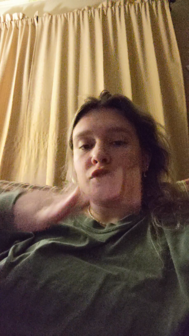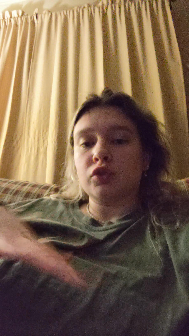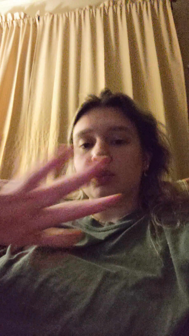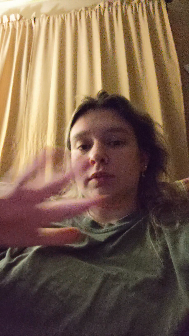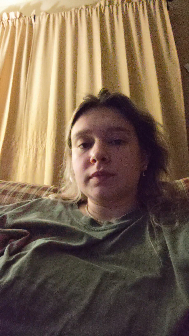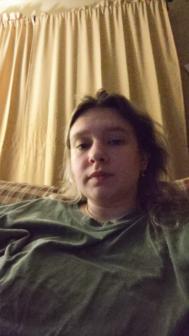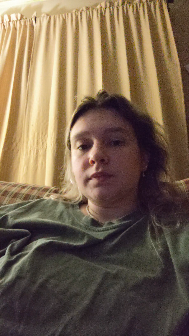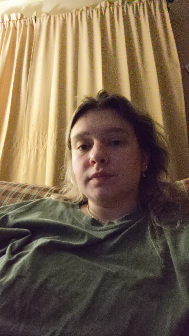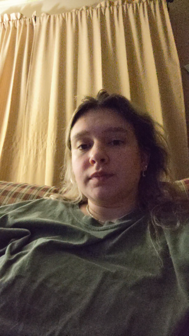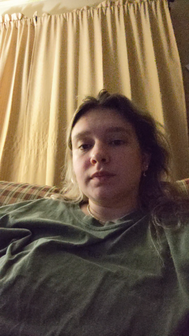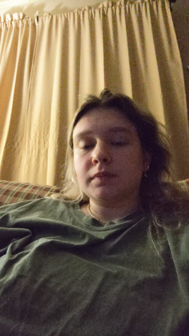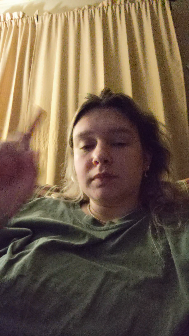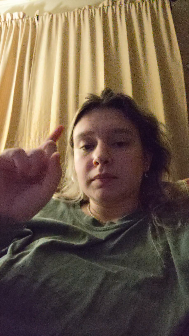must